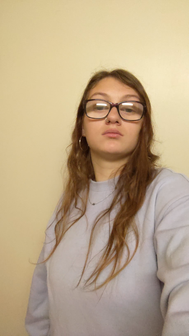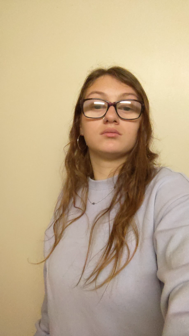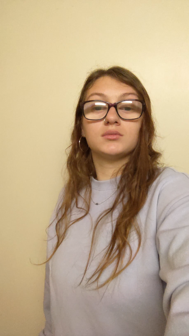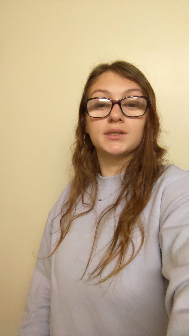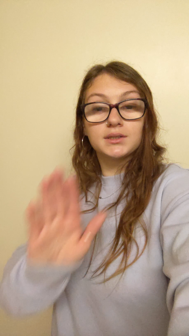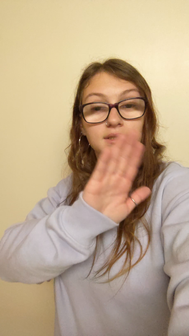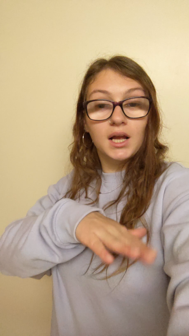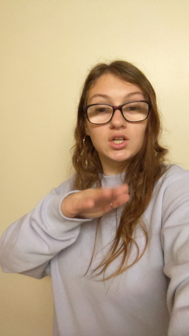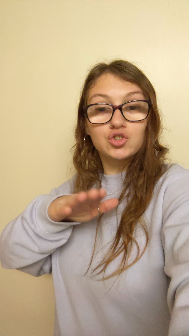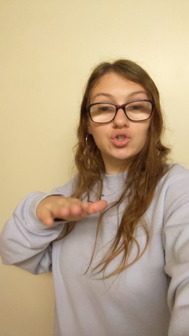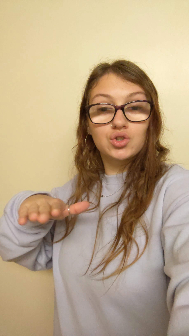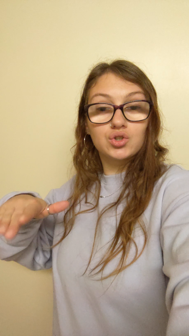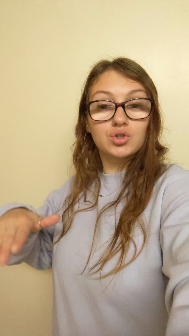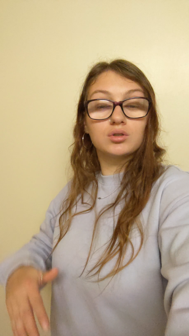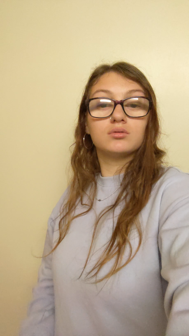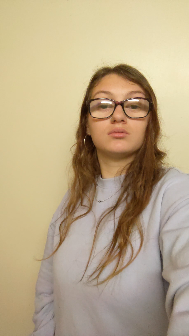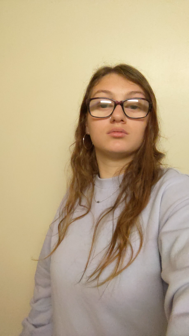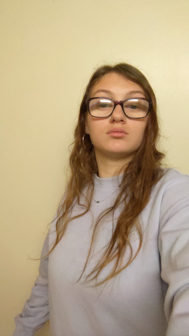children